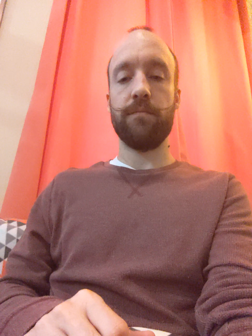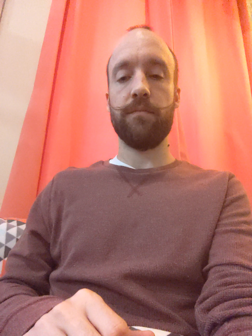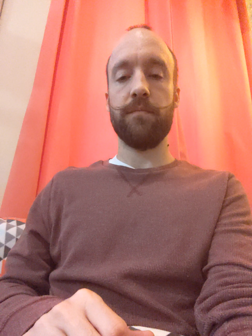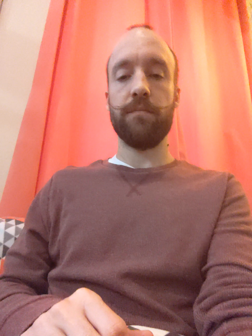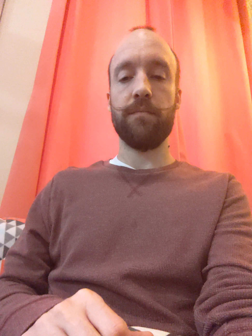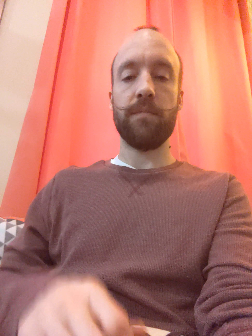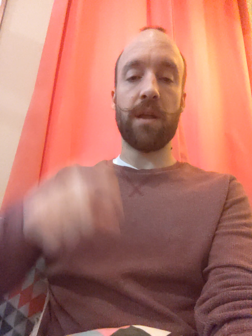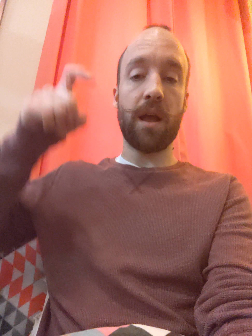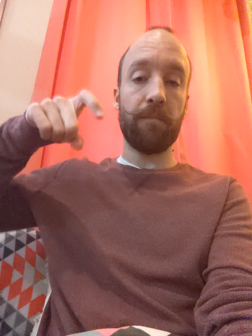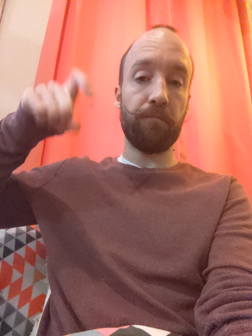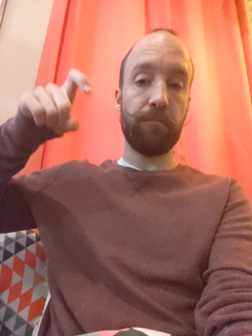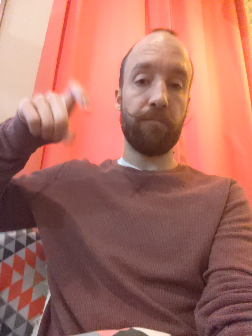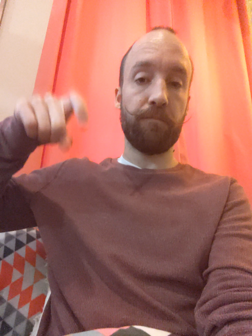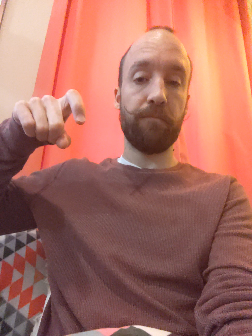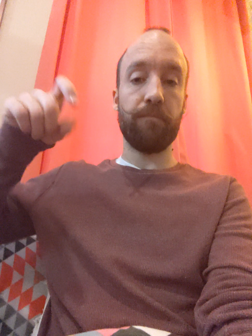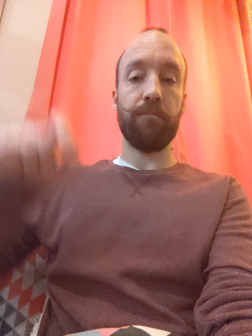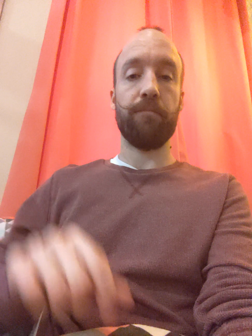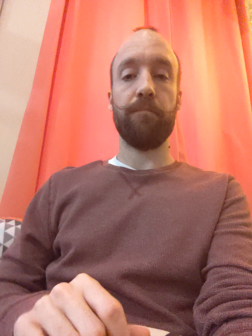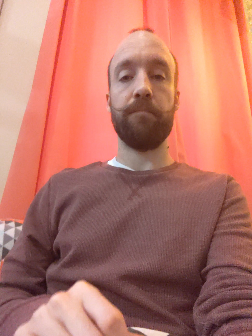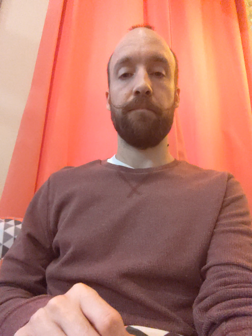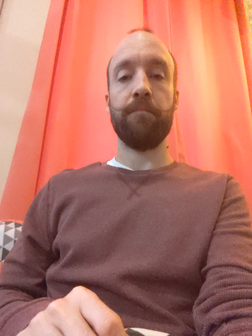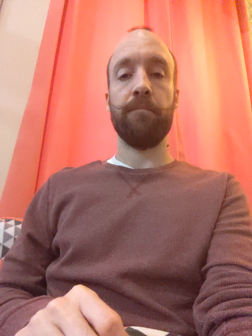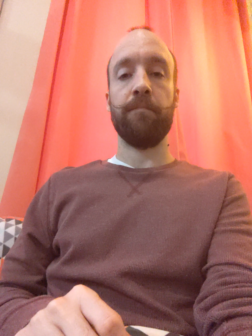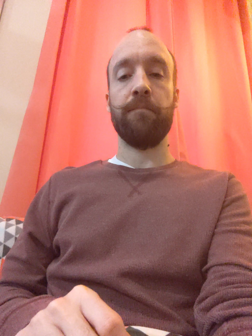time